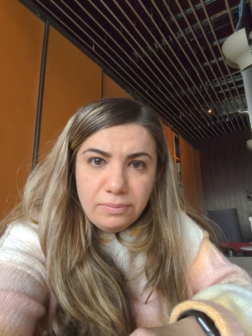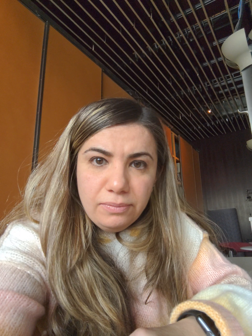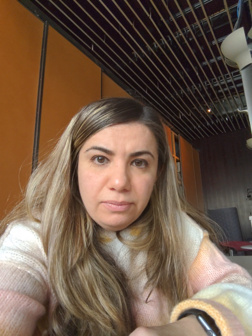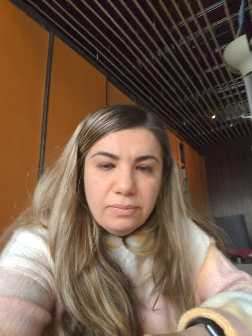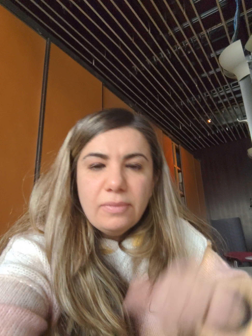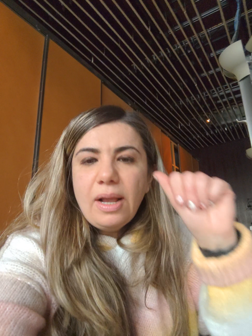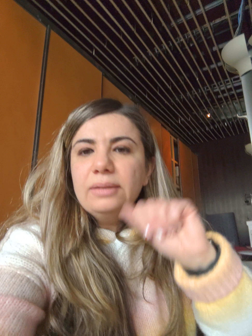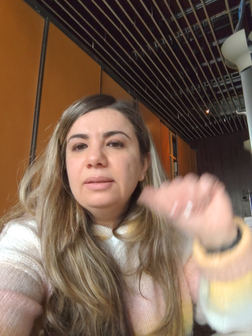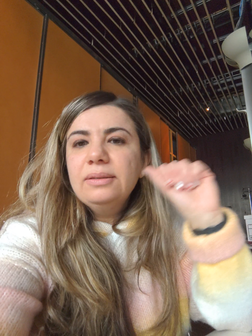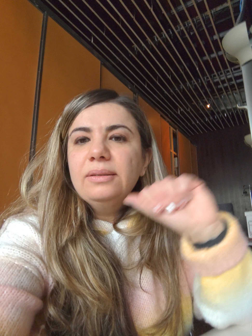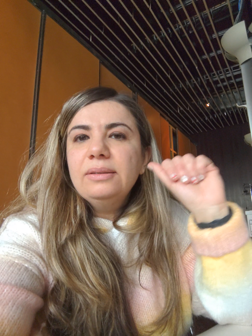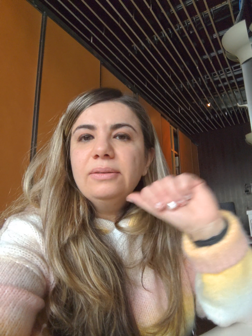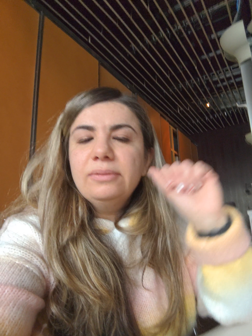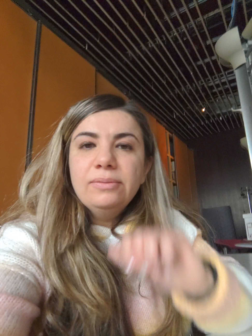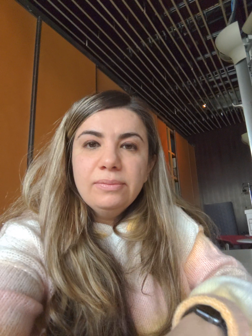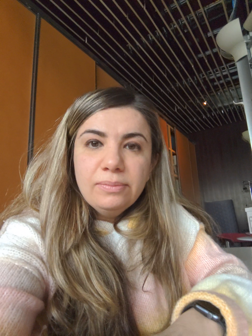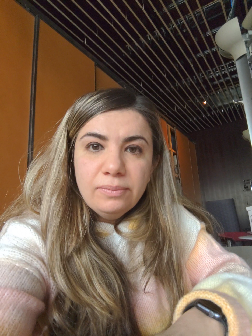aunt